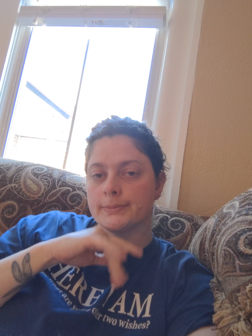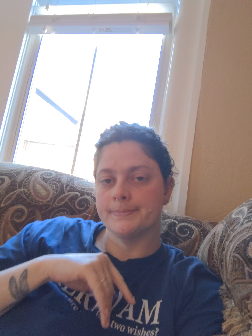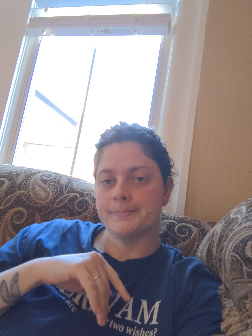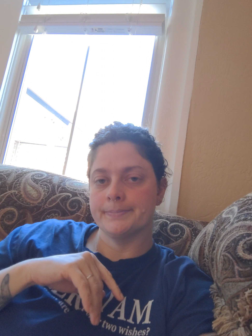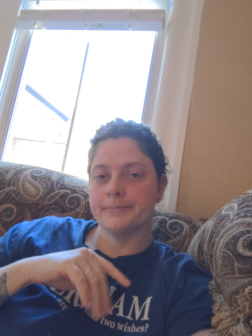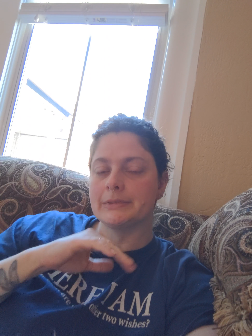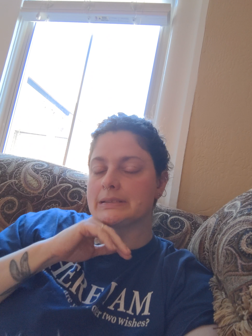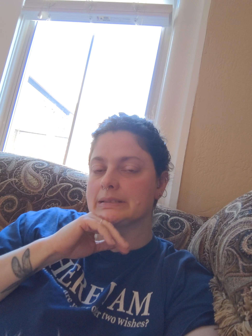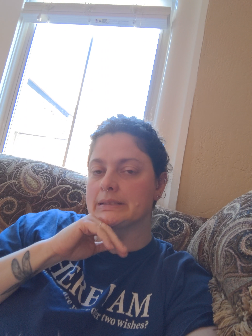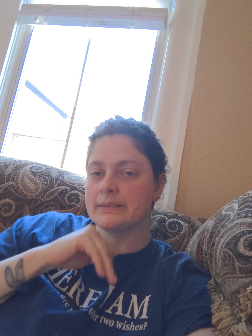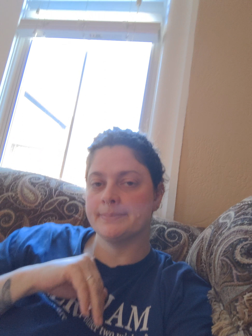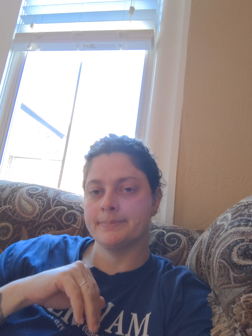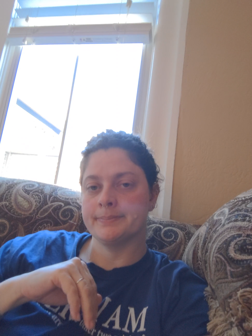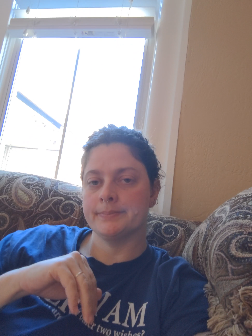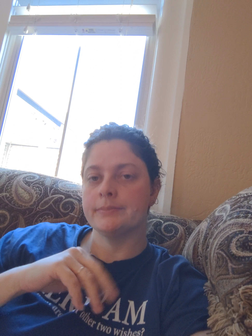pig